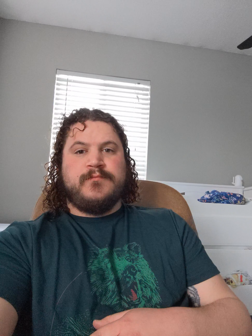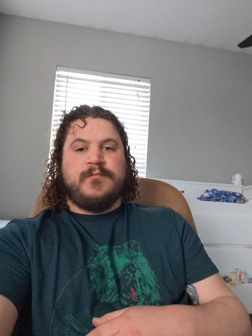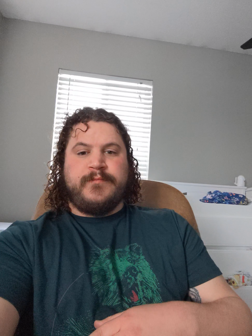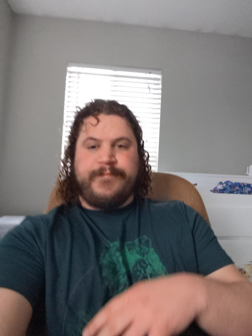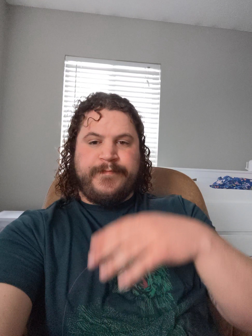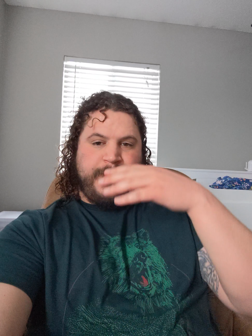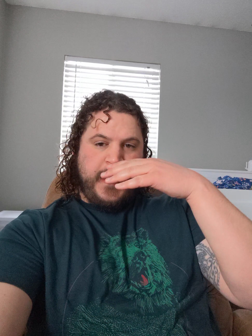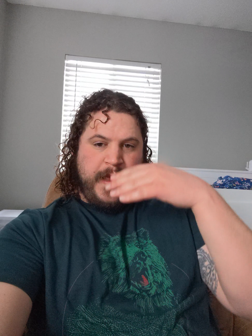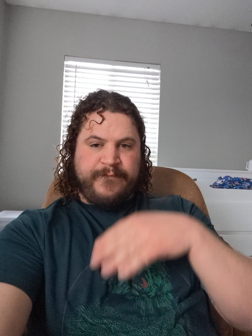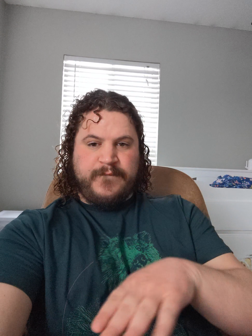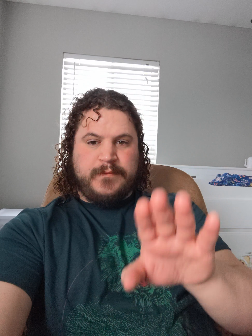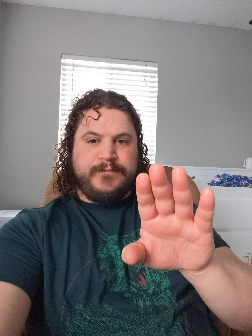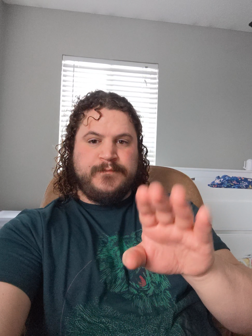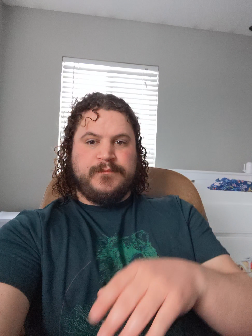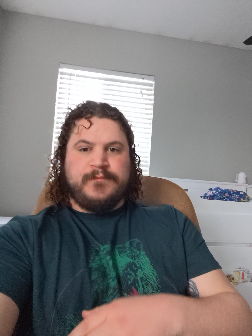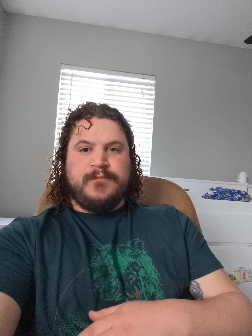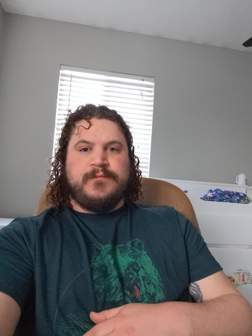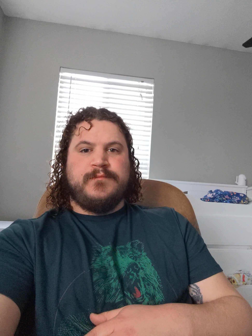elephant